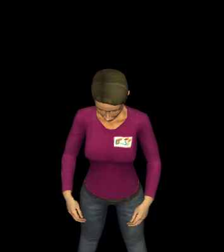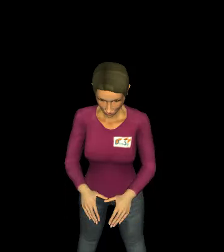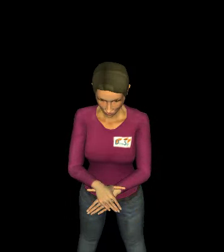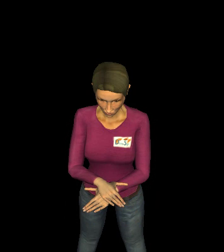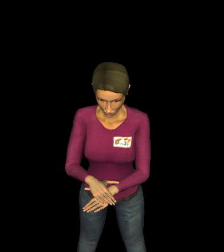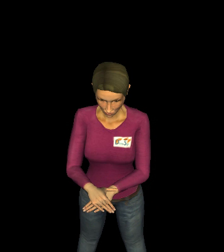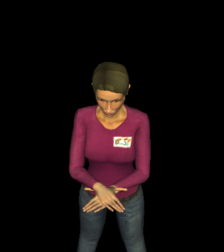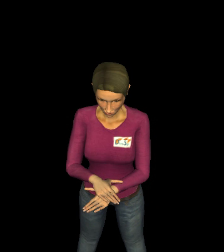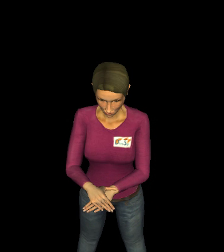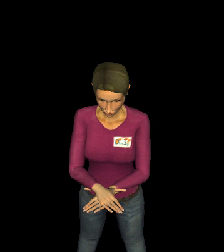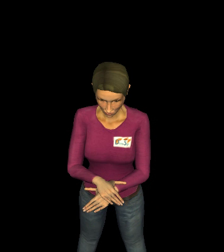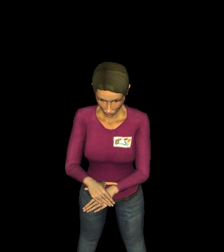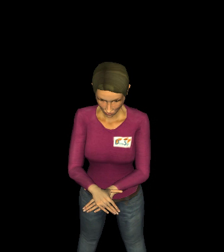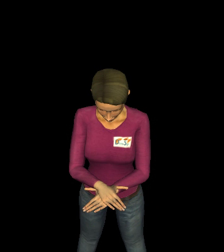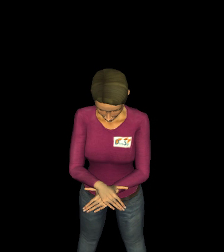مرهم